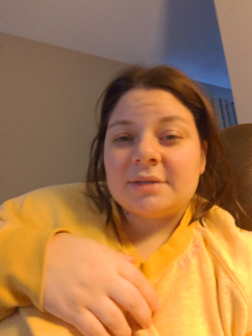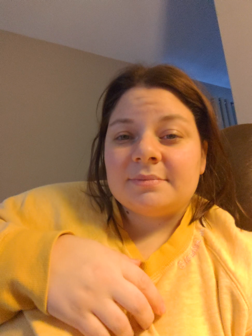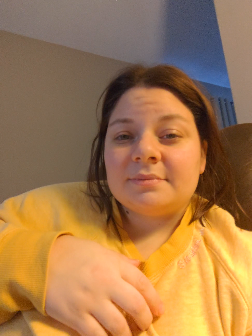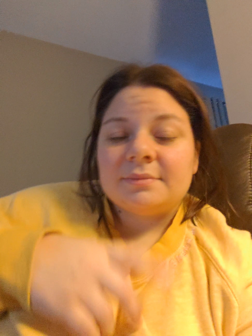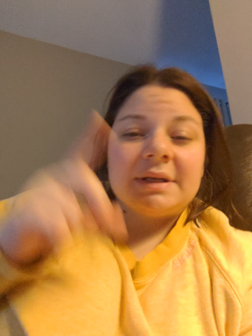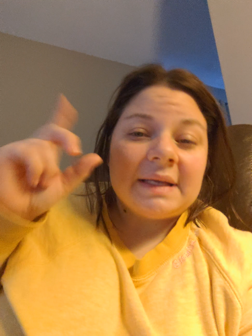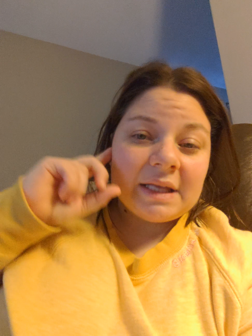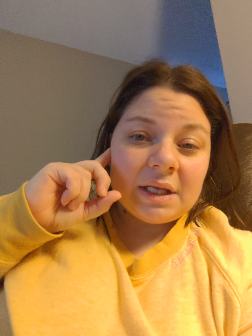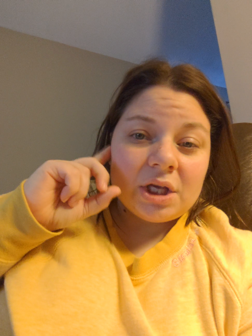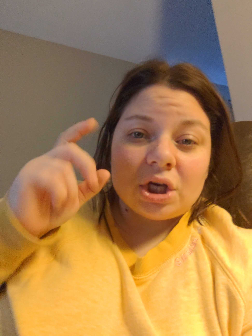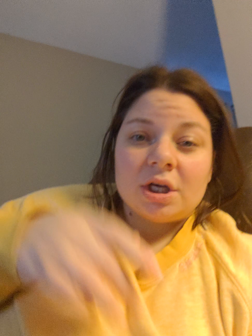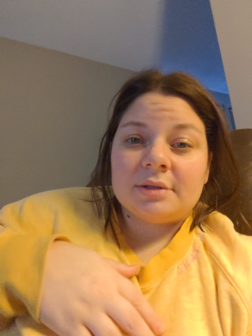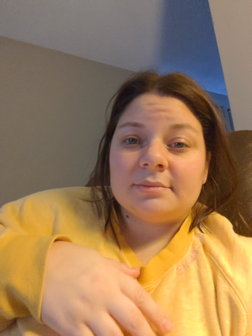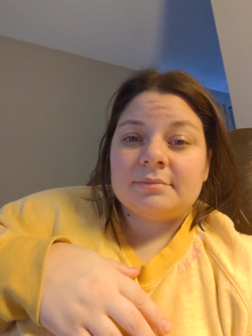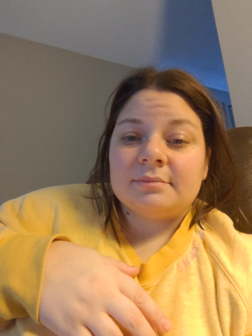ear